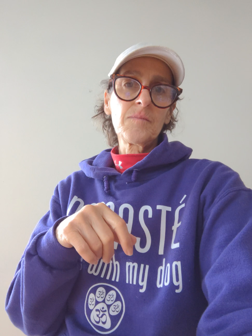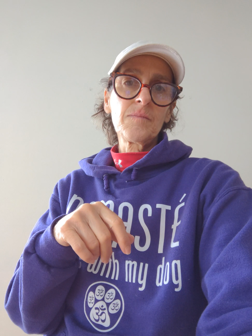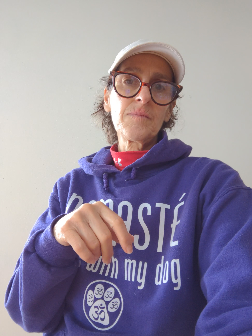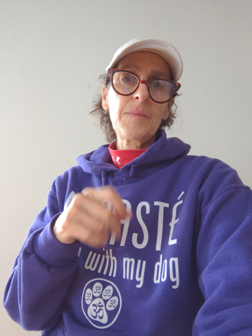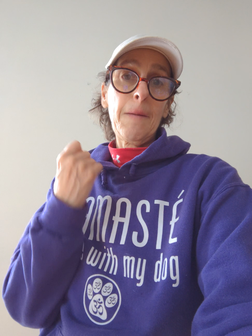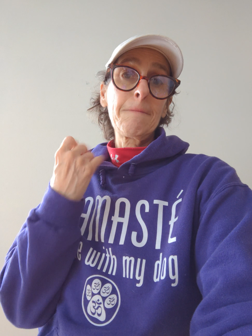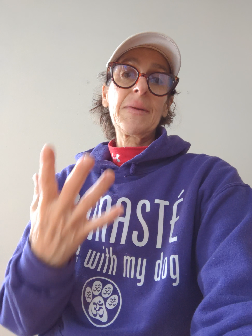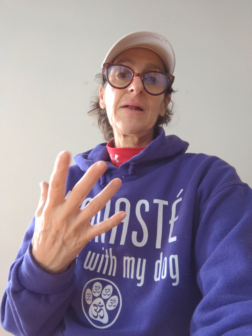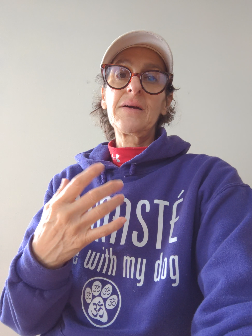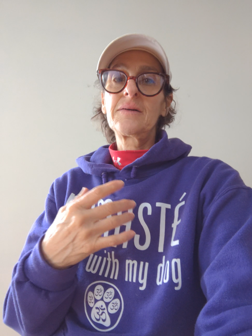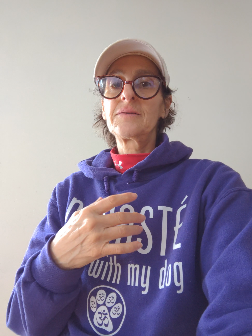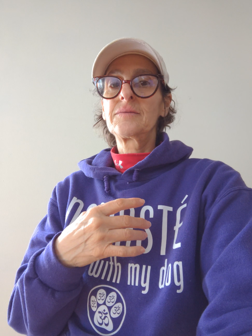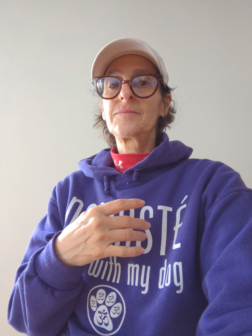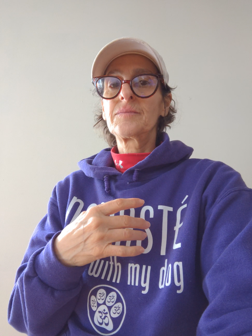many